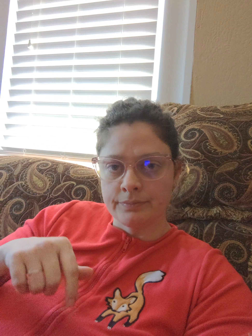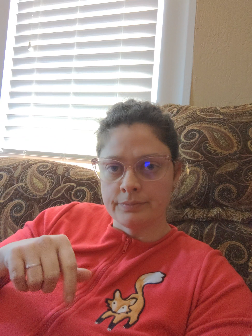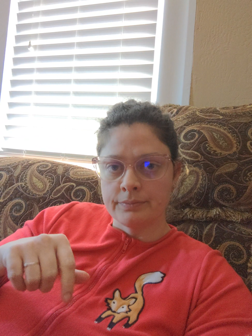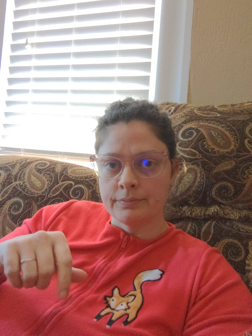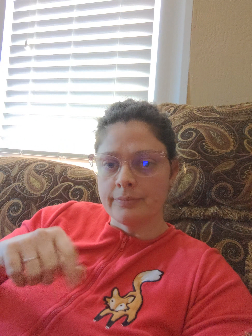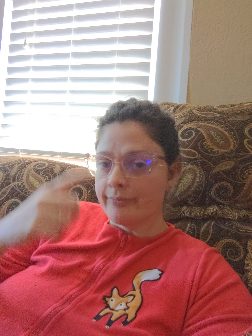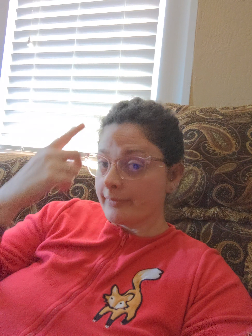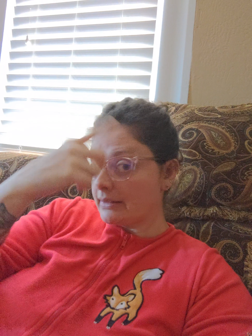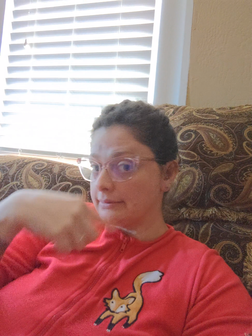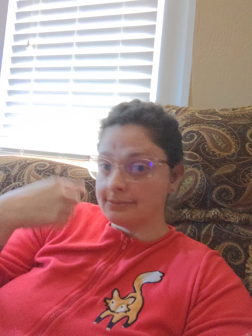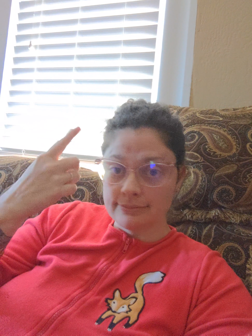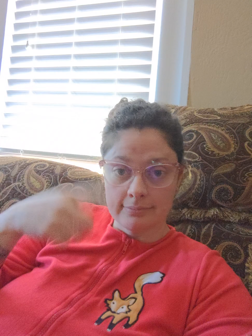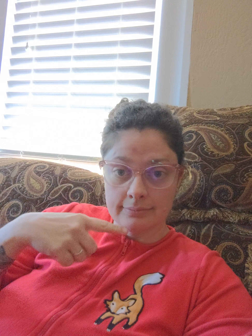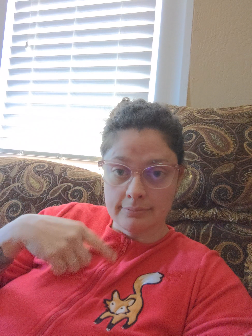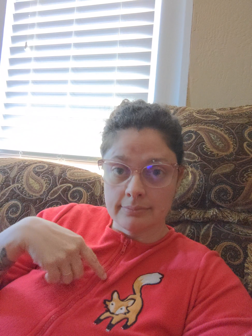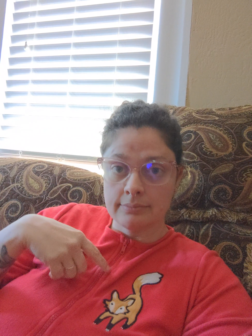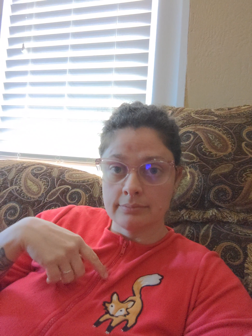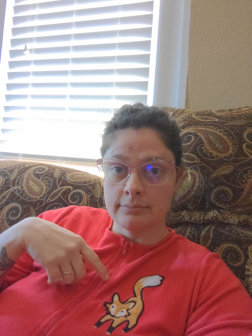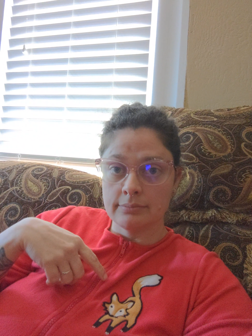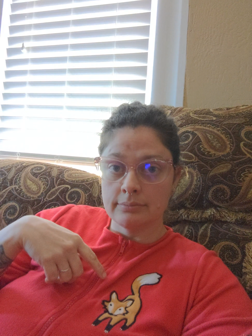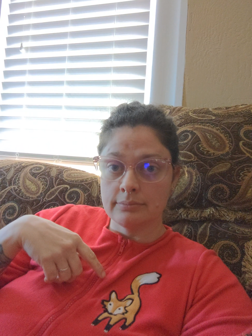face